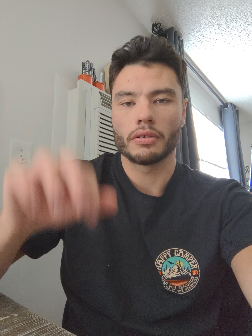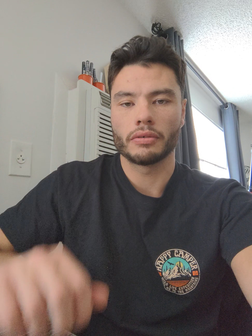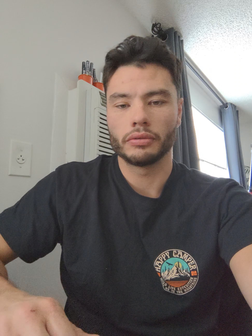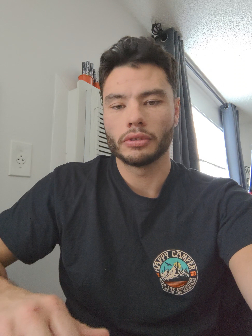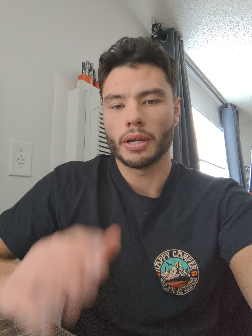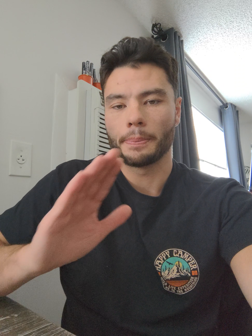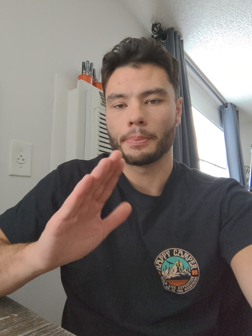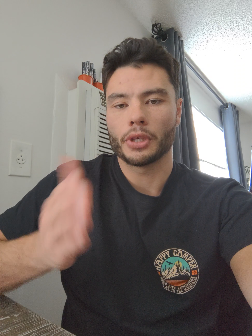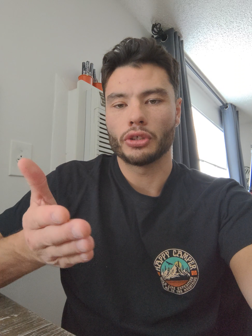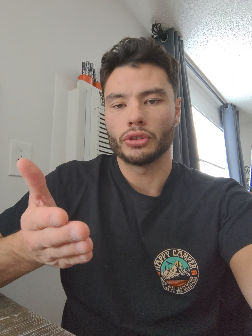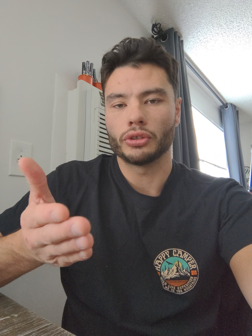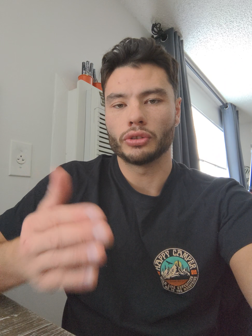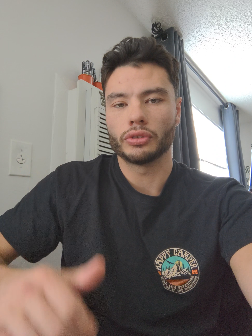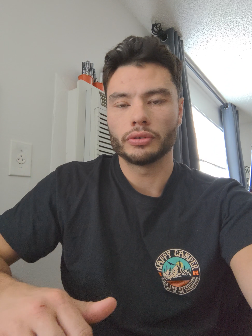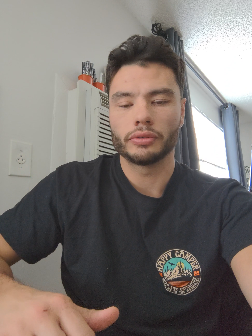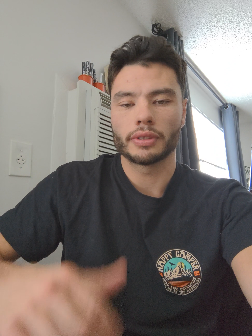book